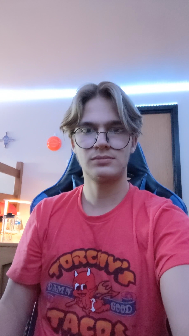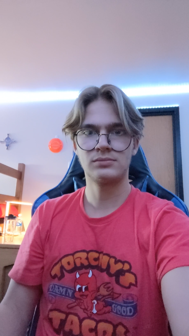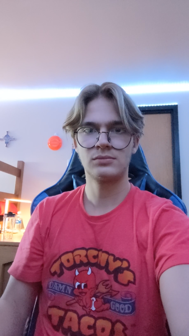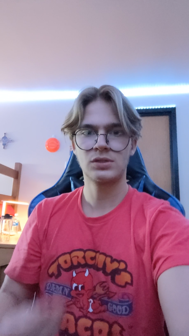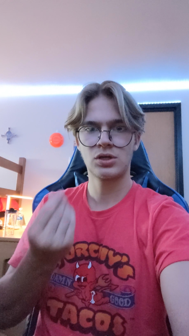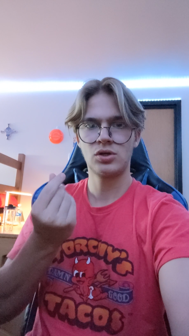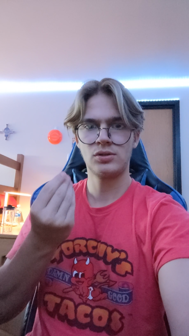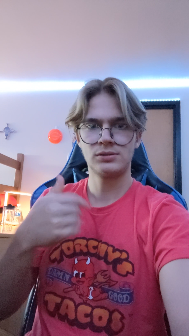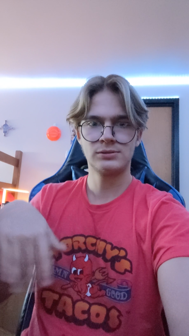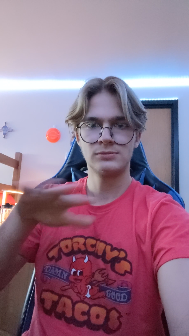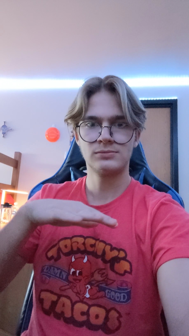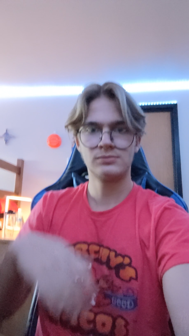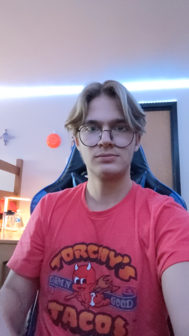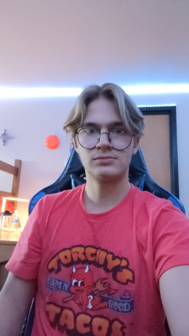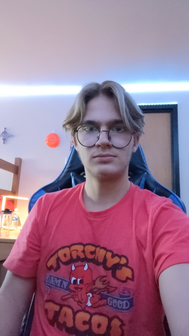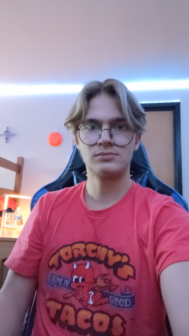garden